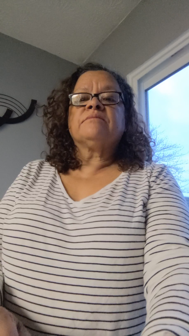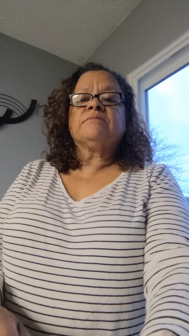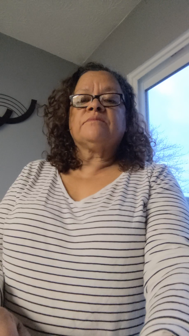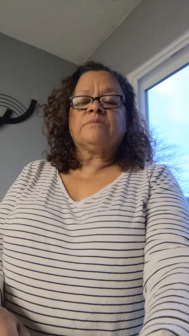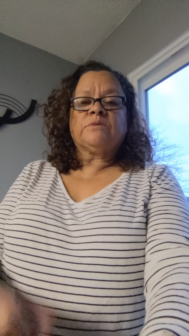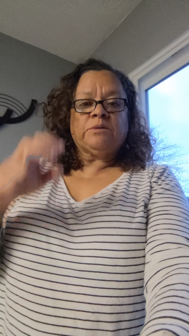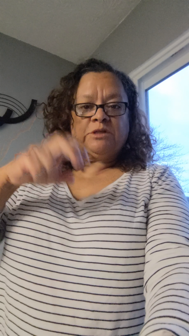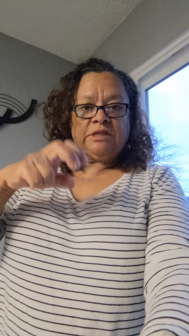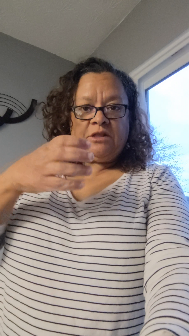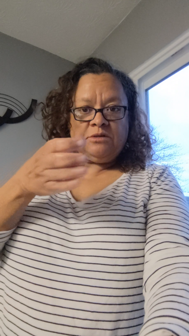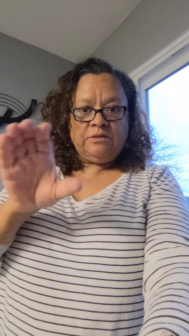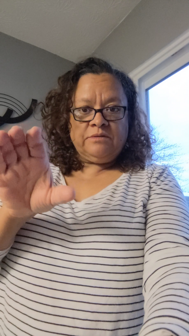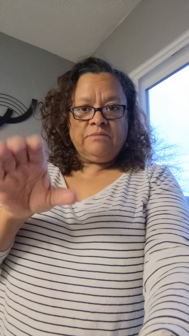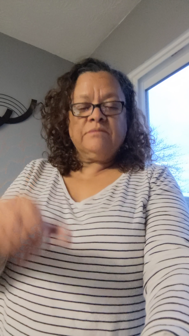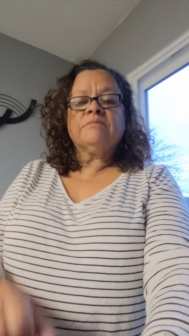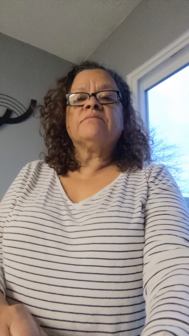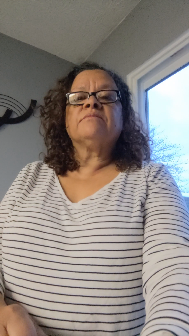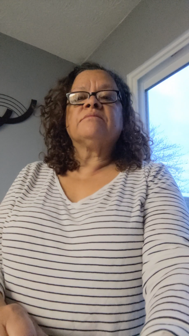potato chip